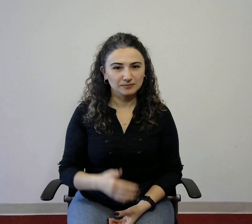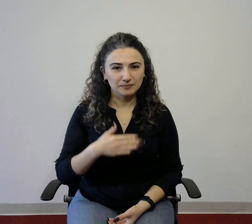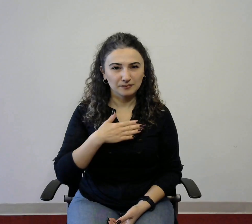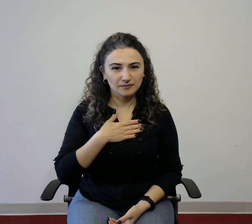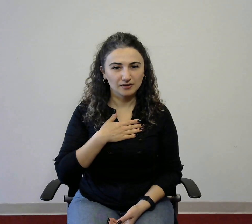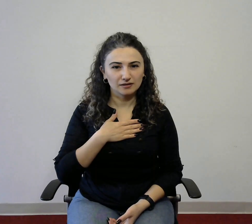mən